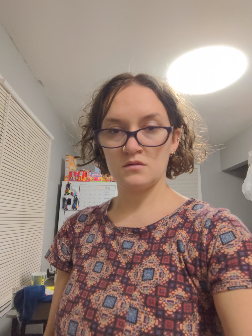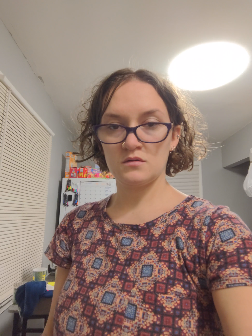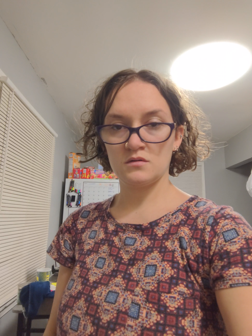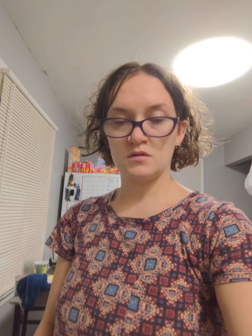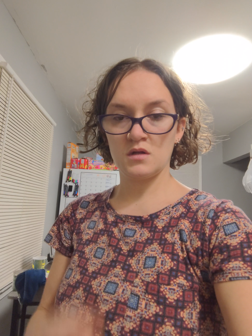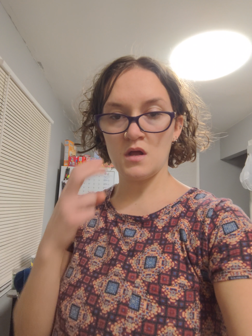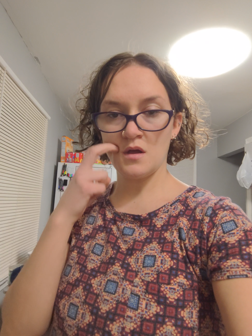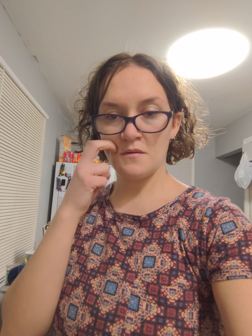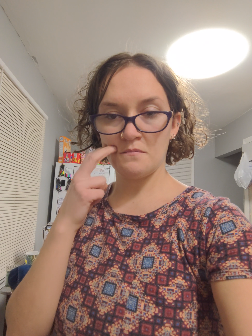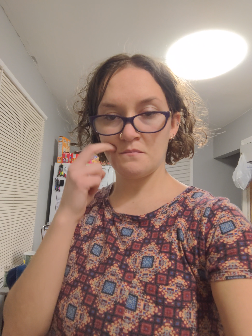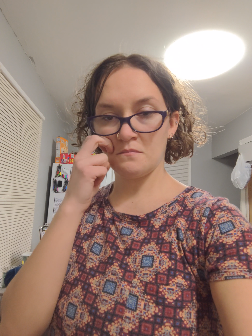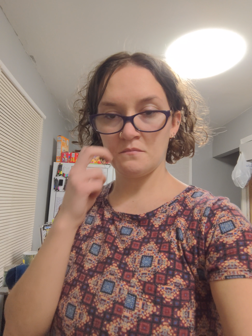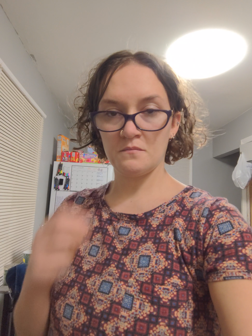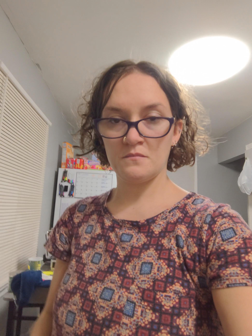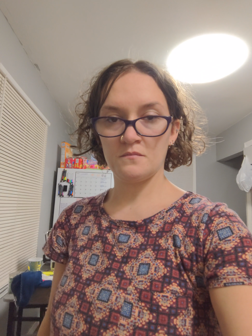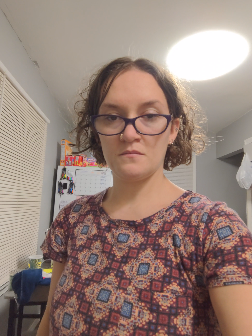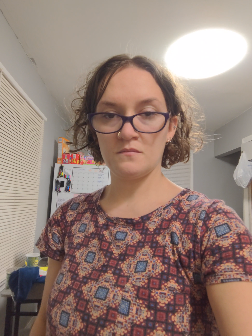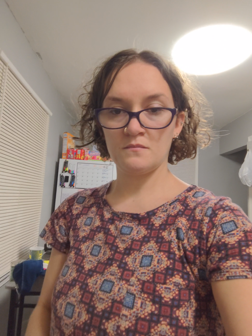gum